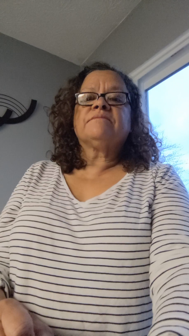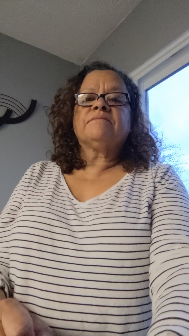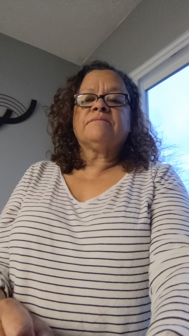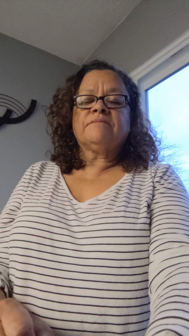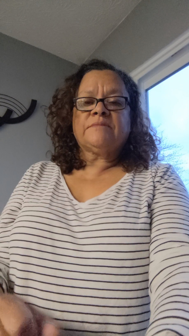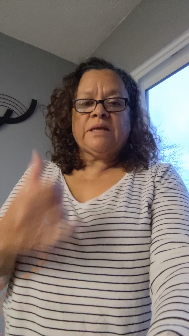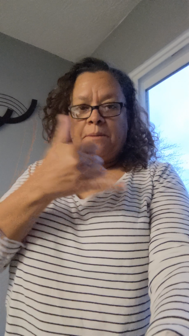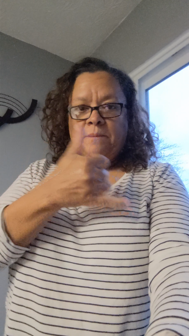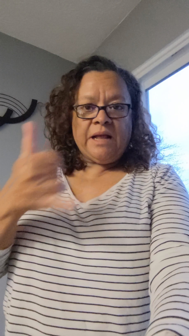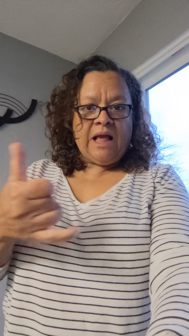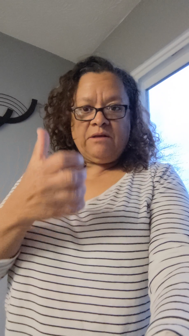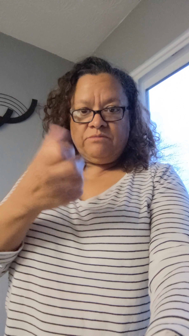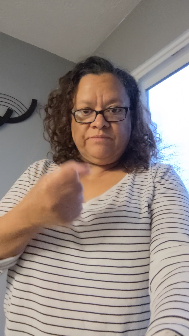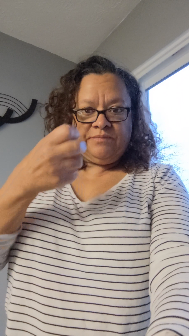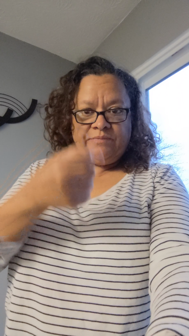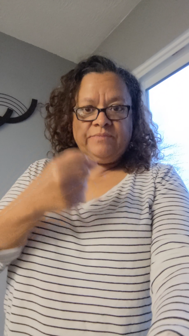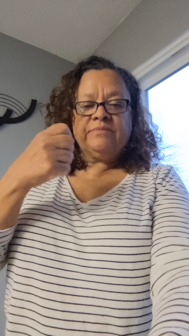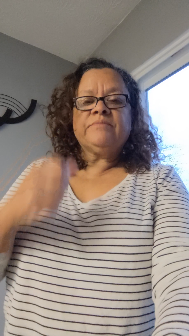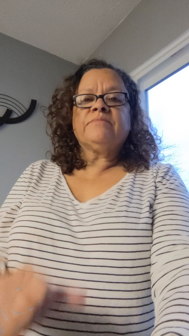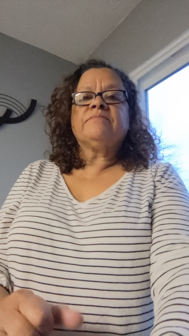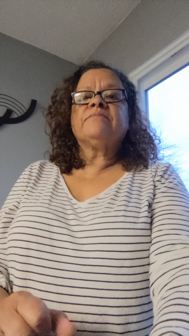play dough